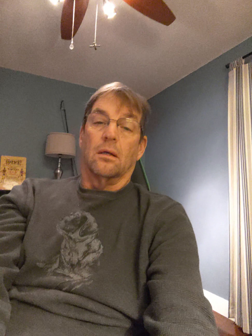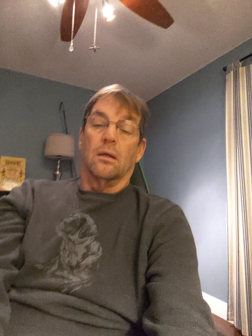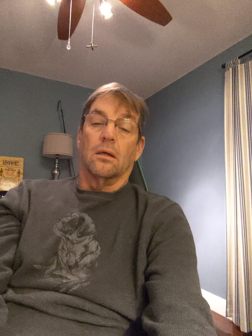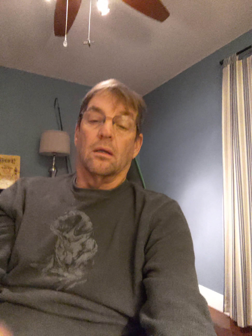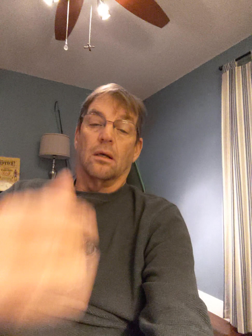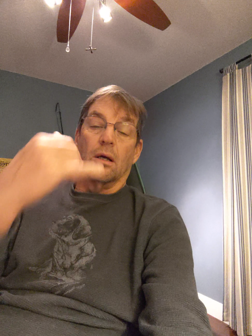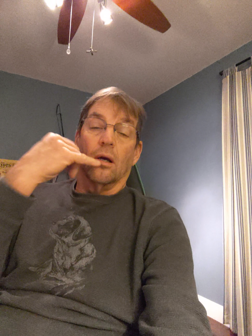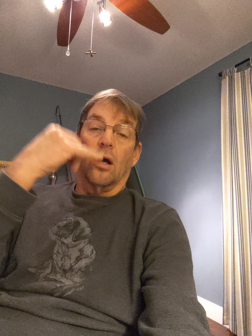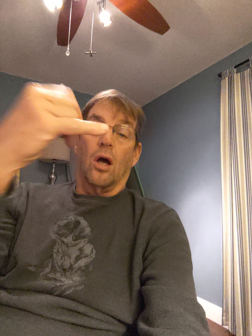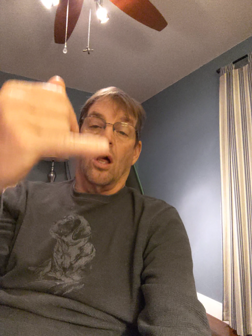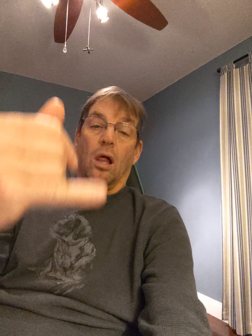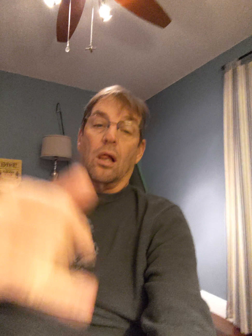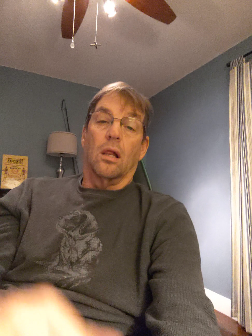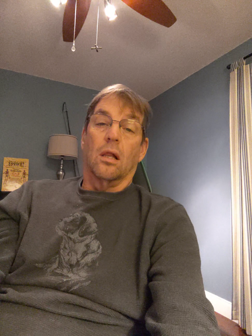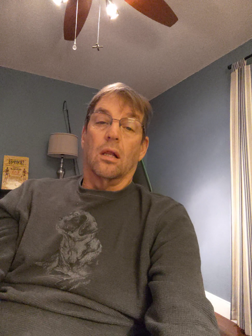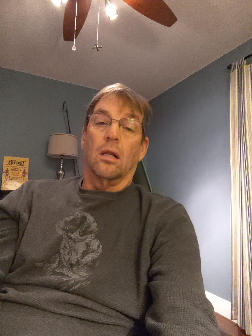call on the phone